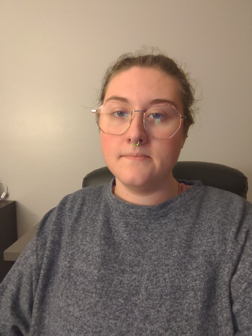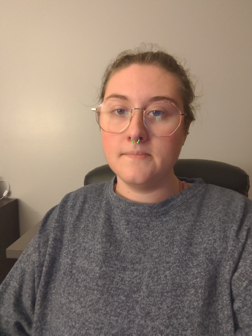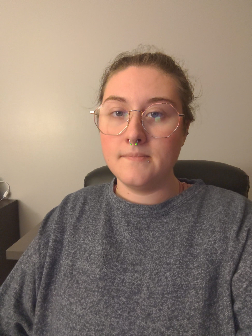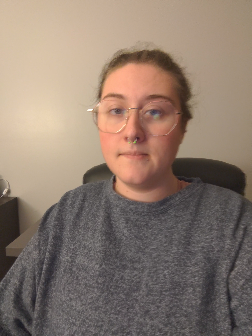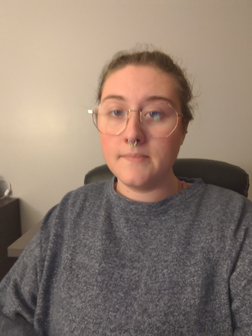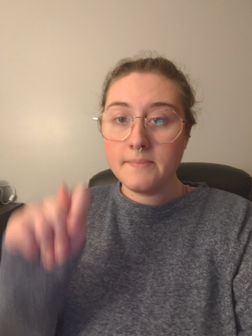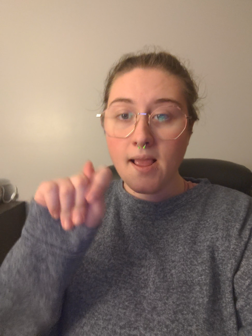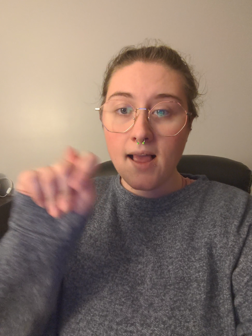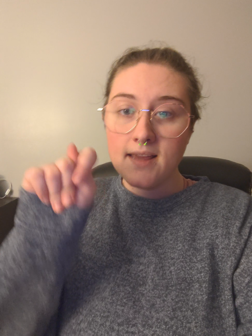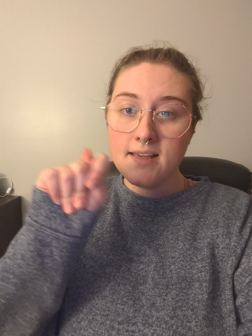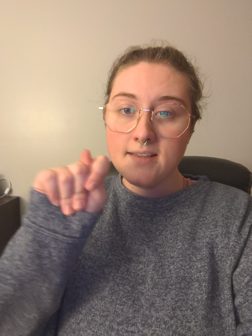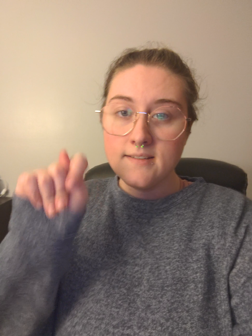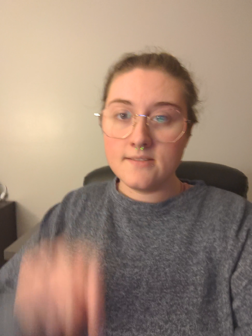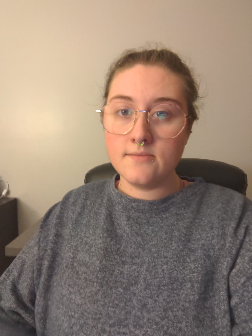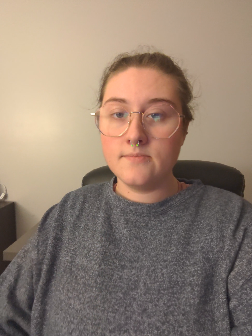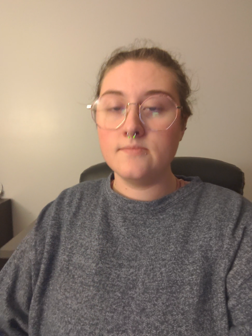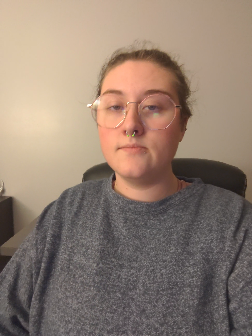potty